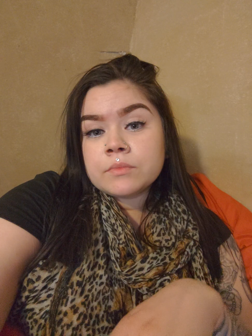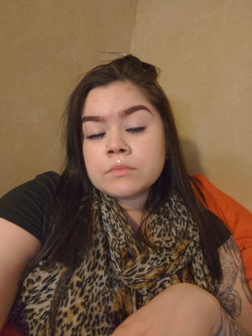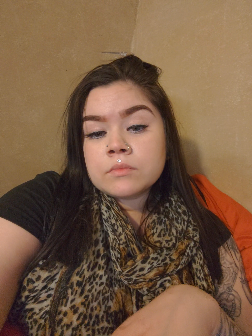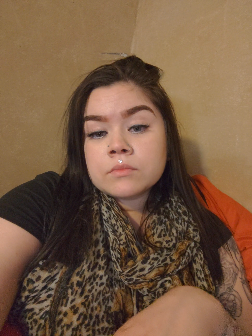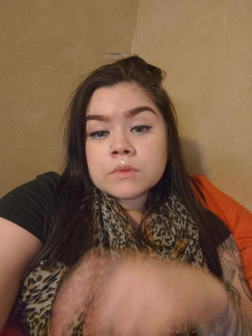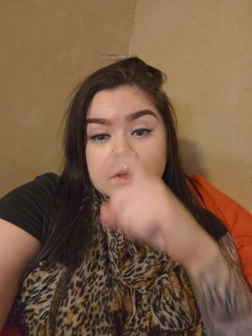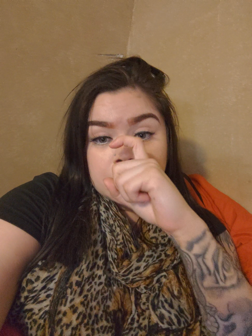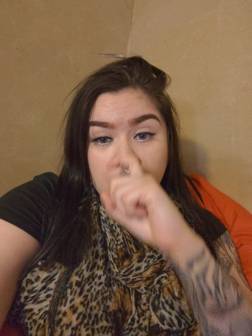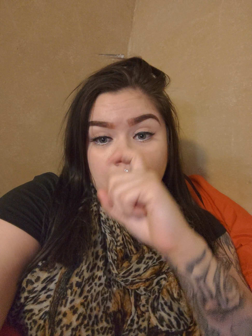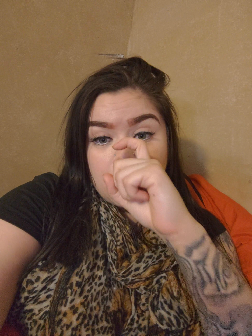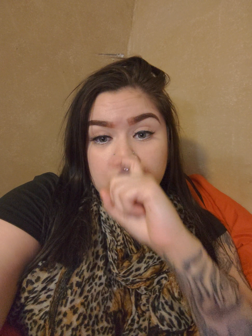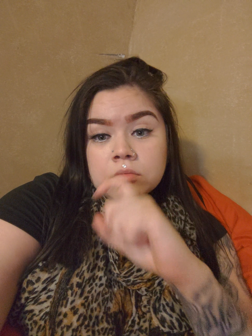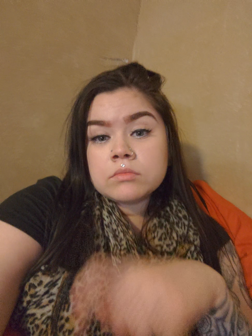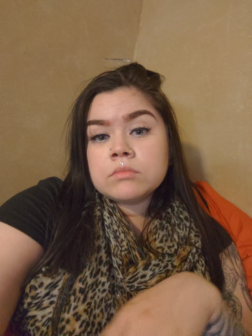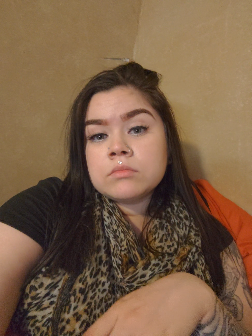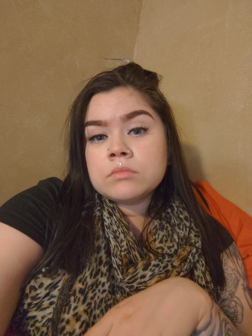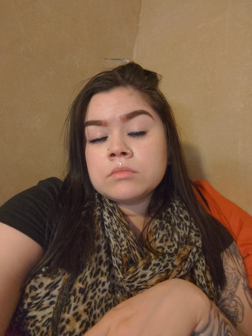doll